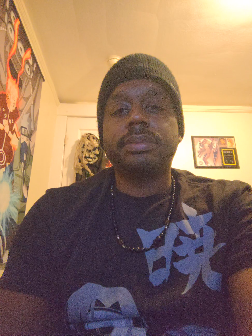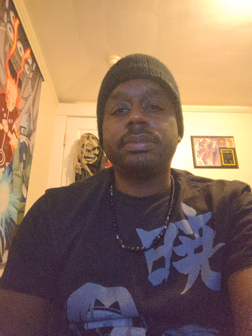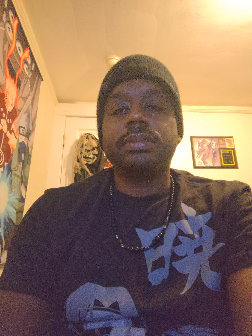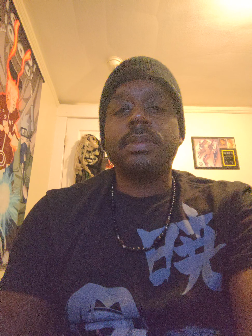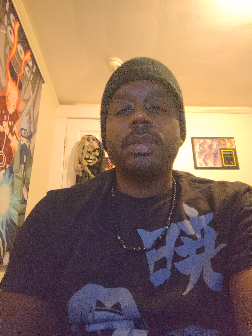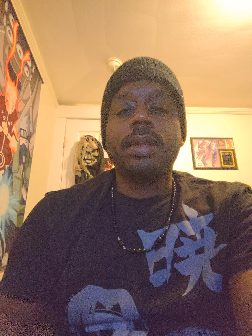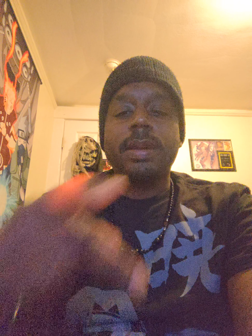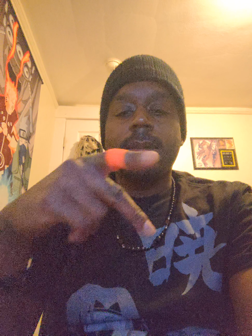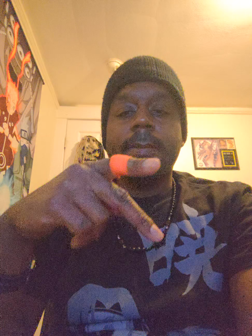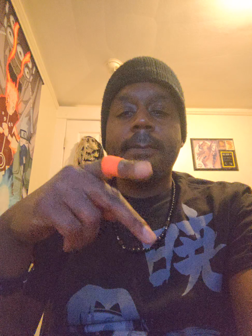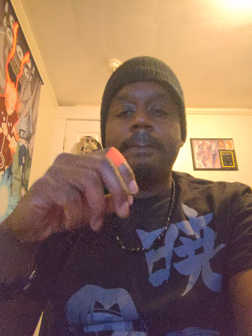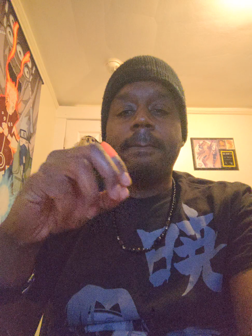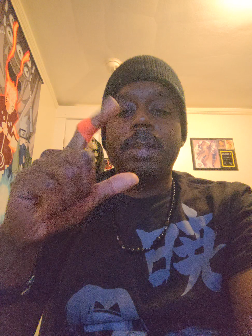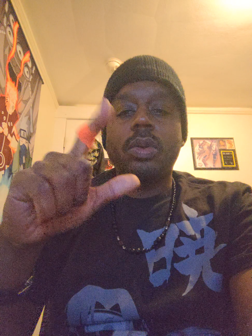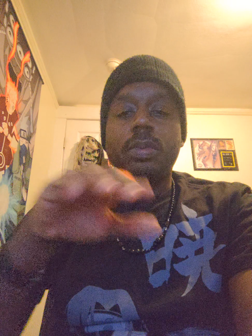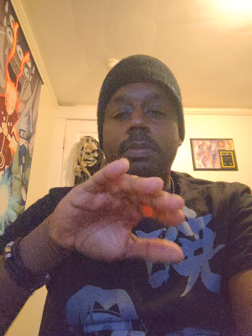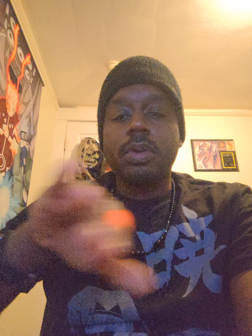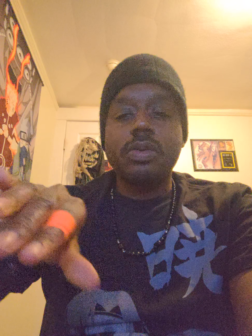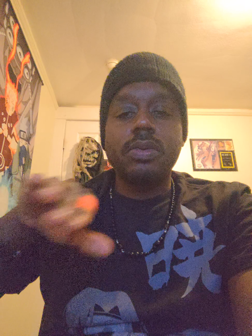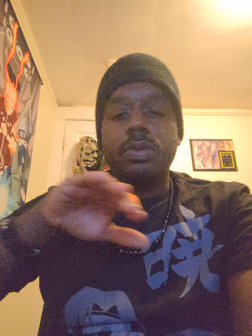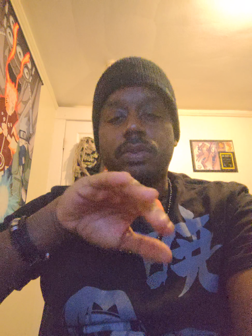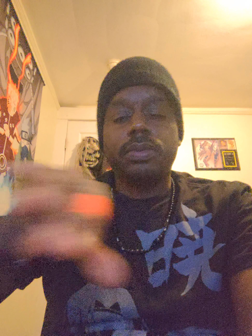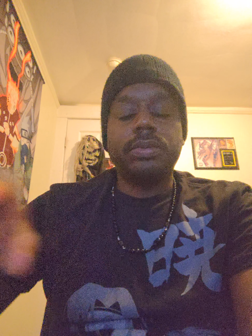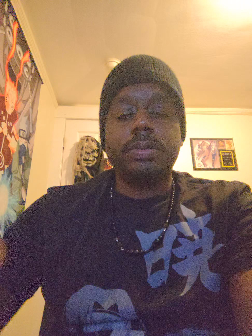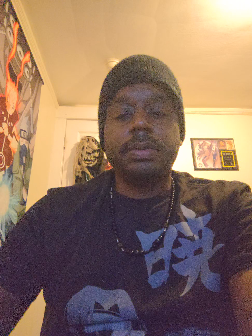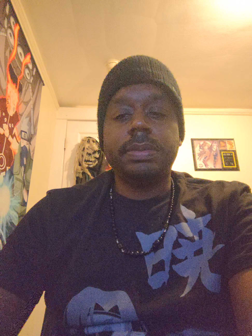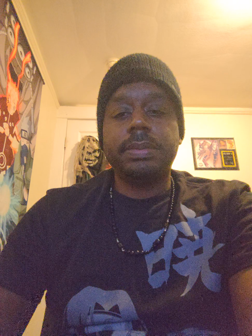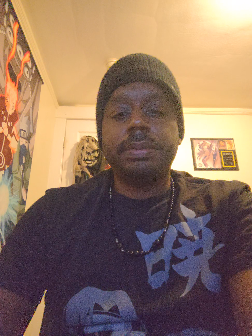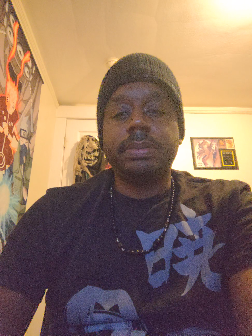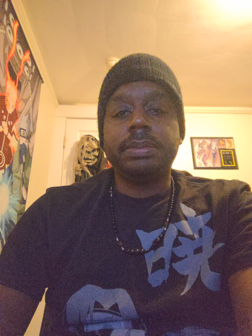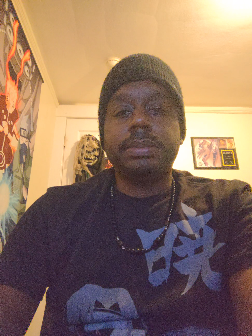pool